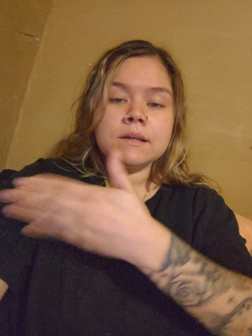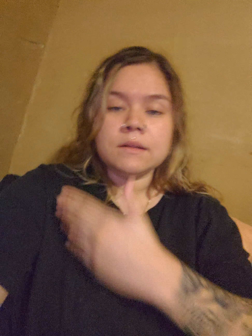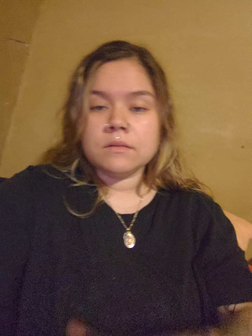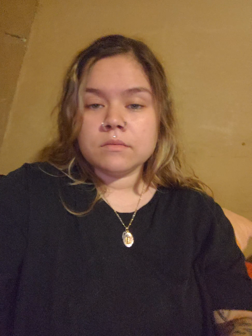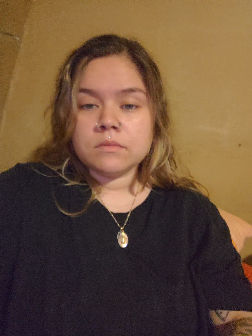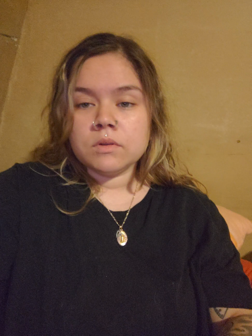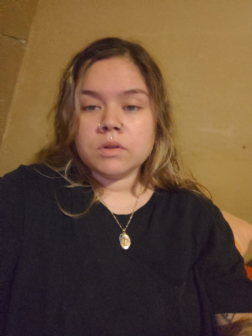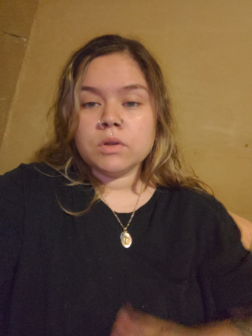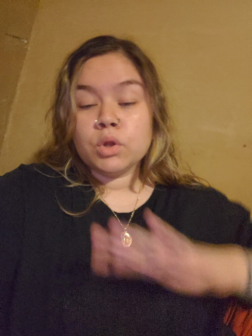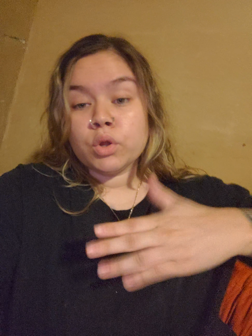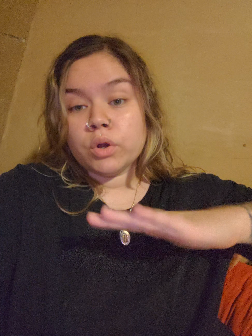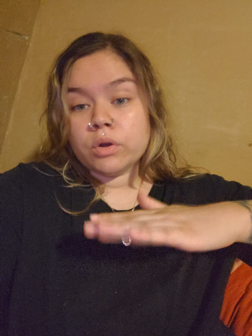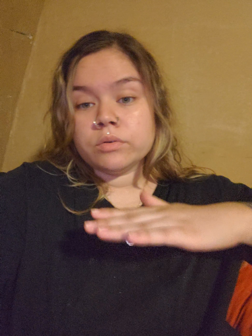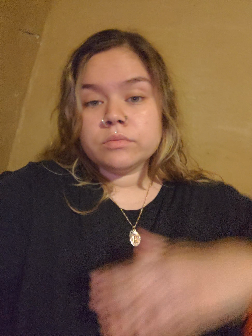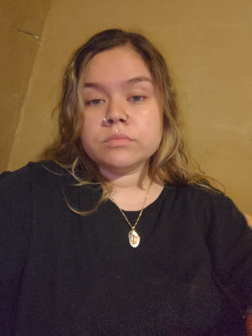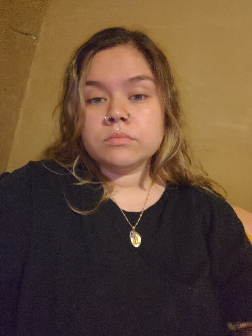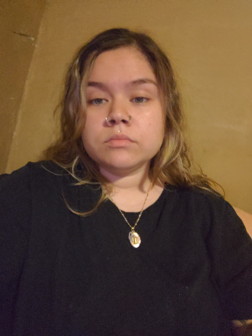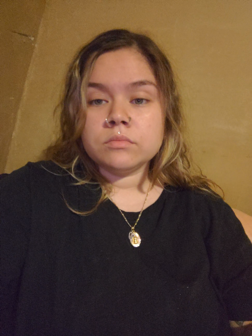cook